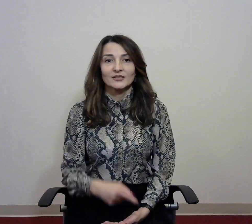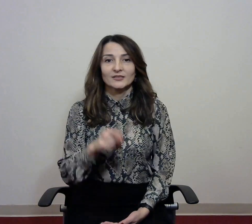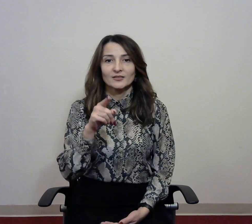sən